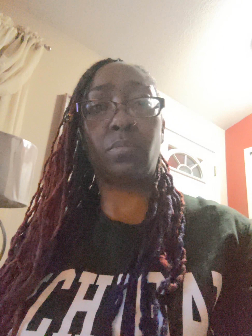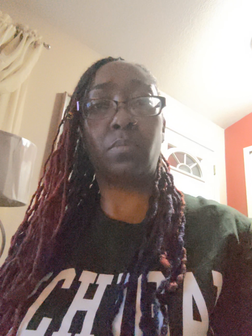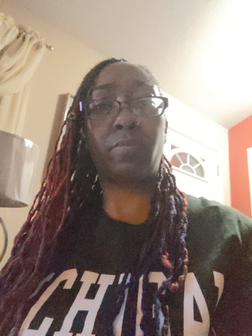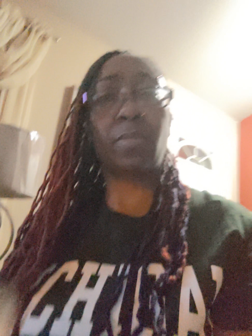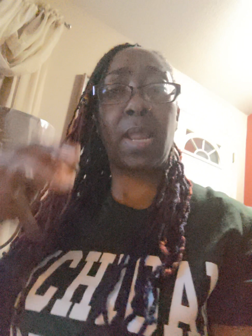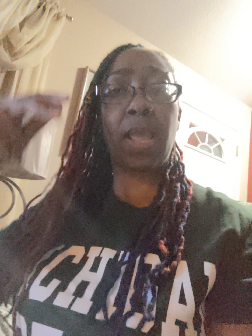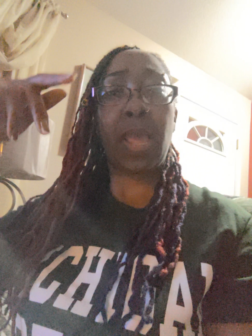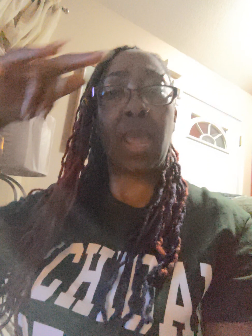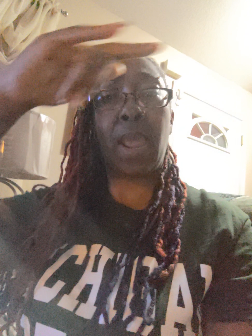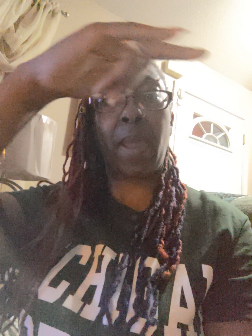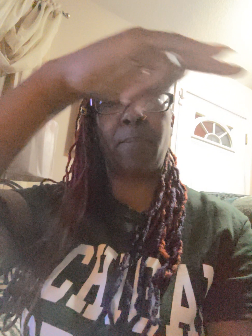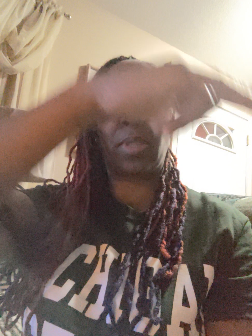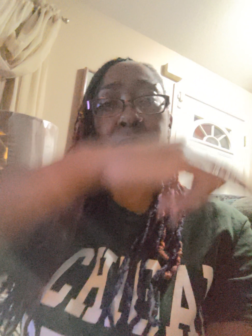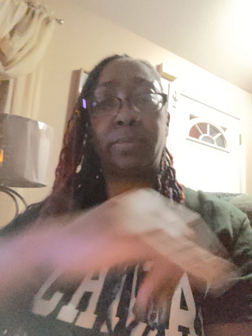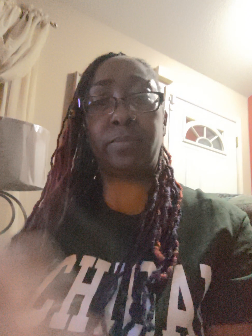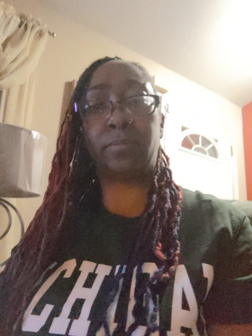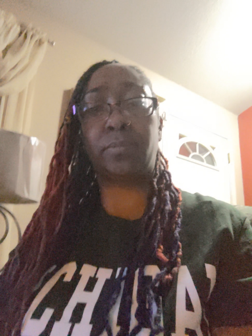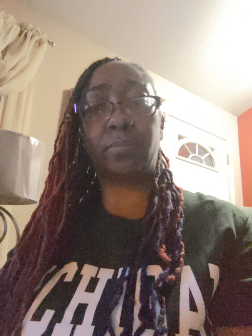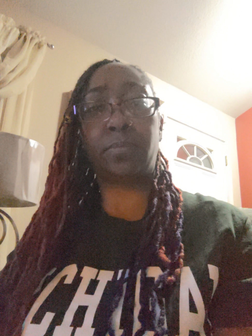airplane